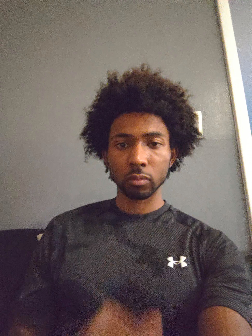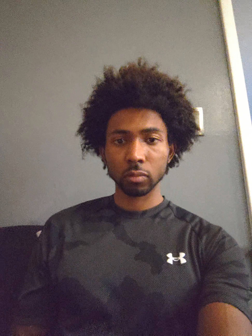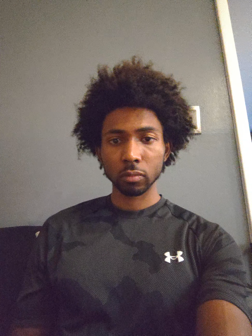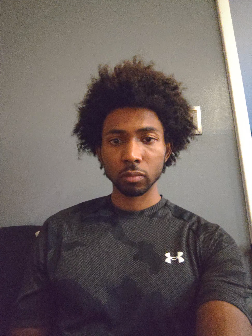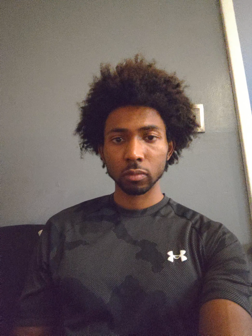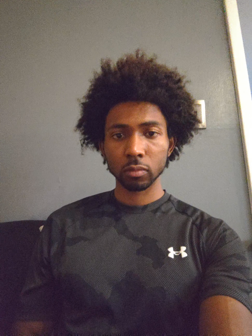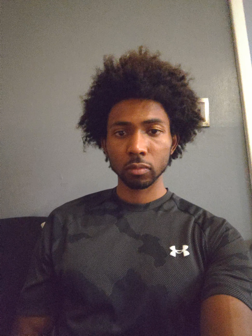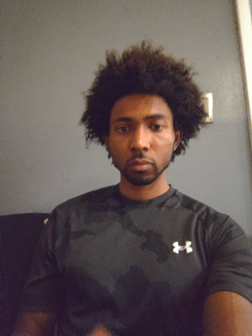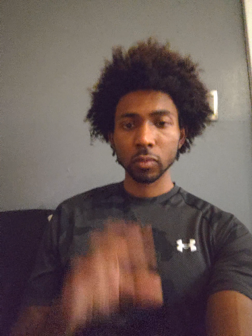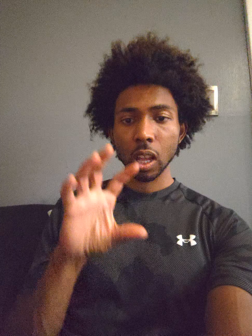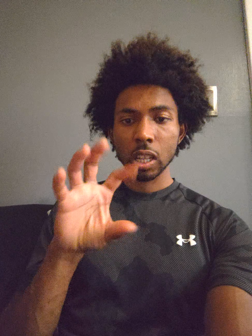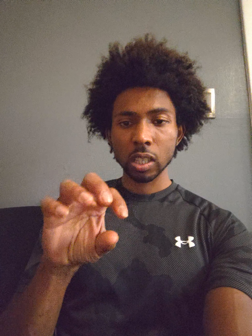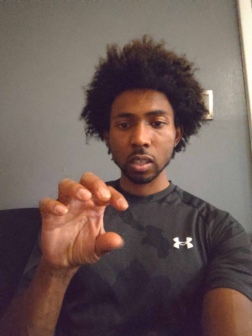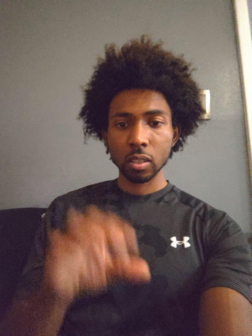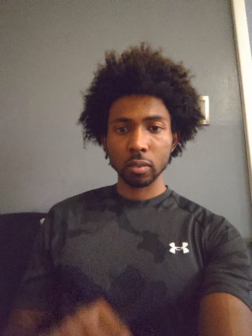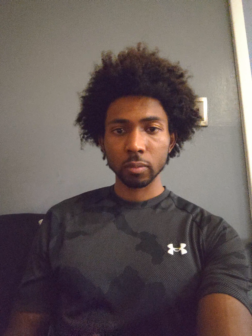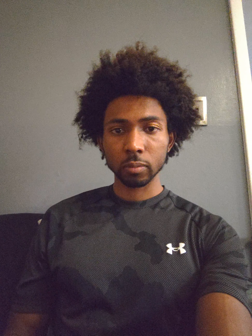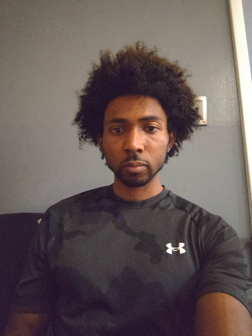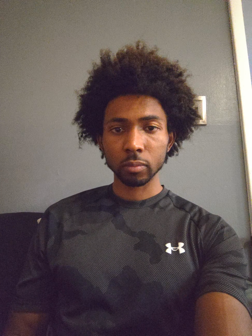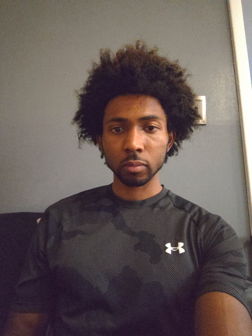bite